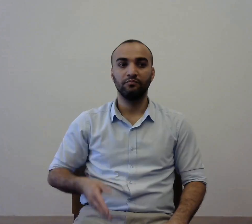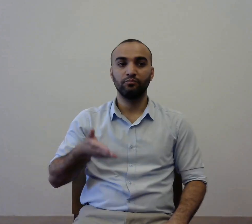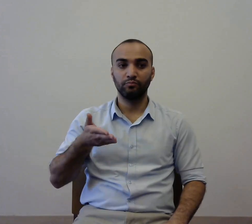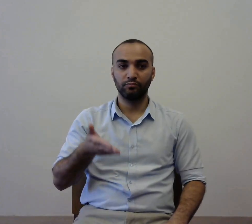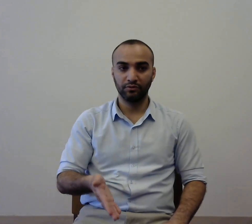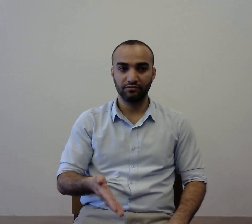burda